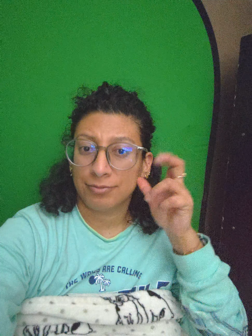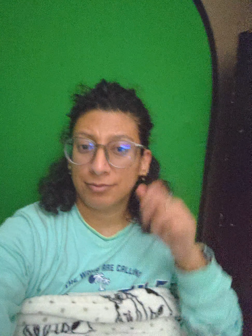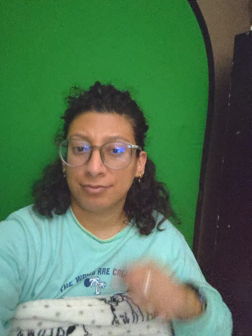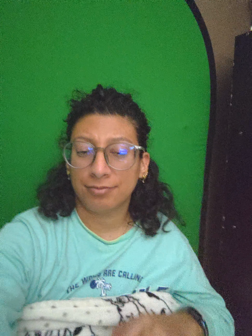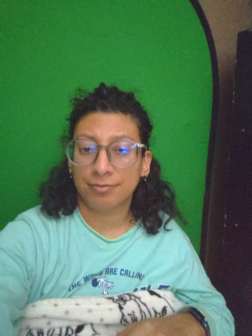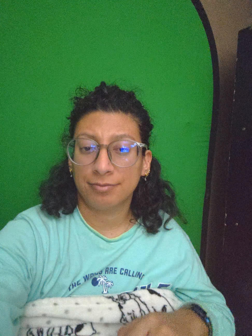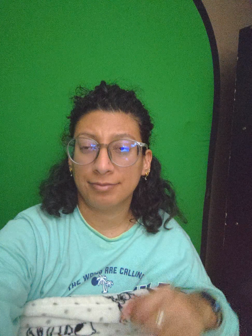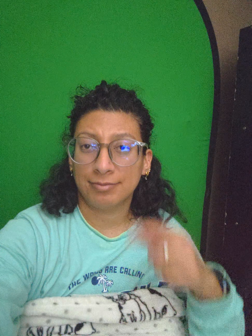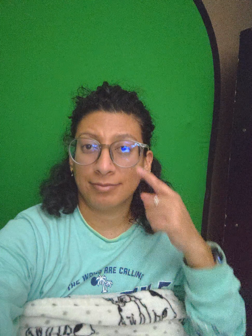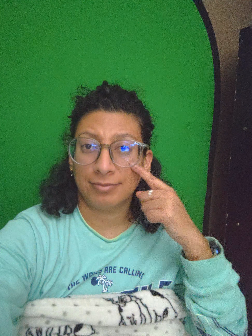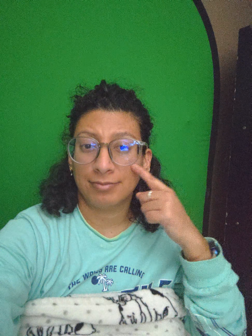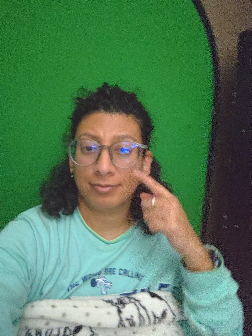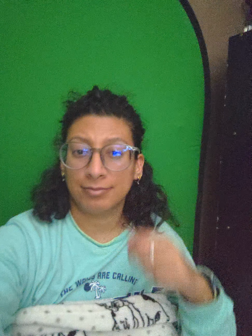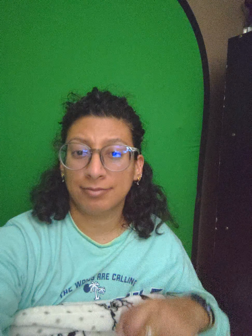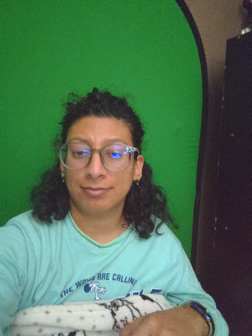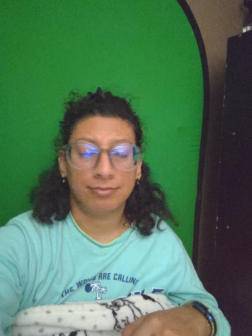see